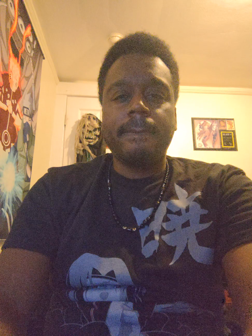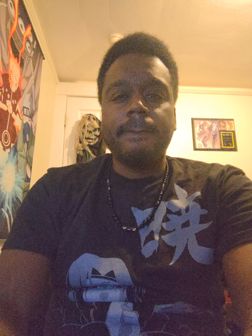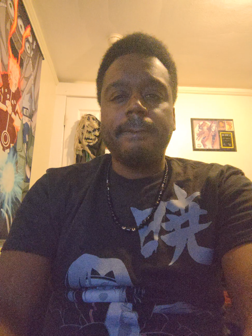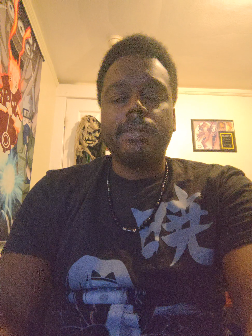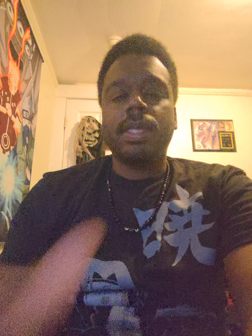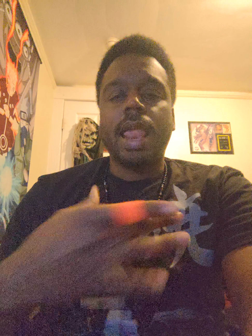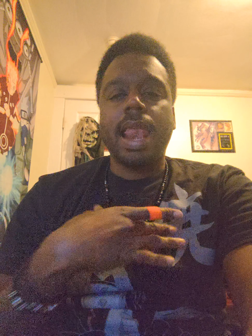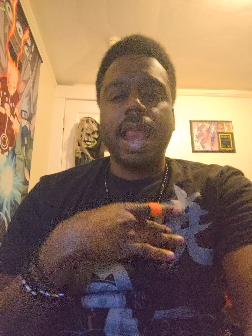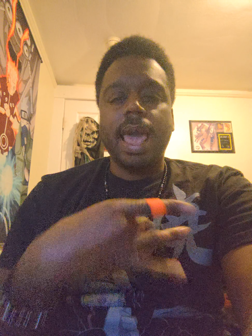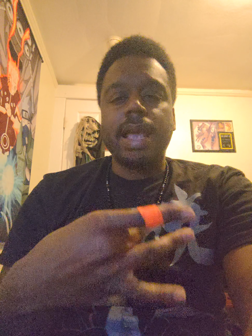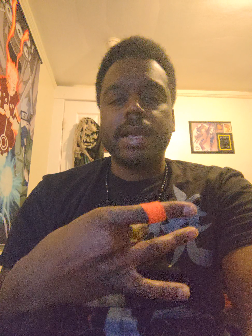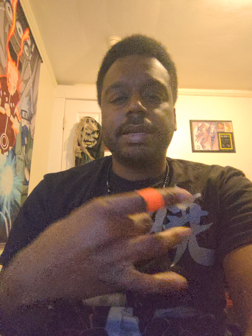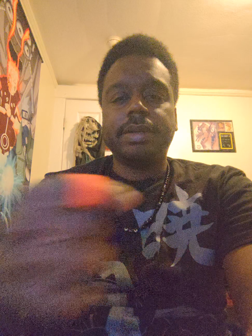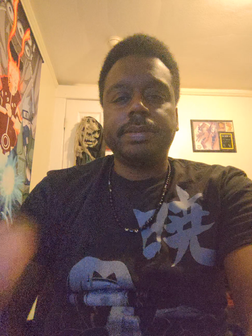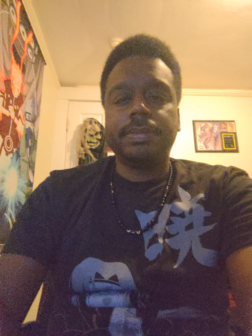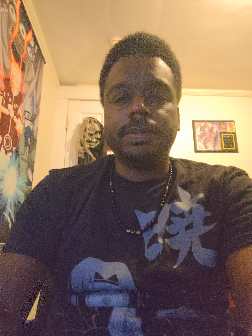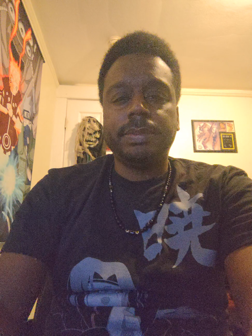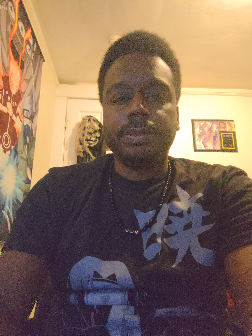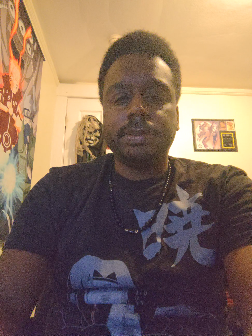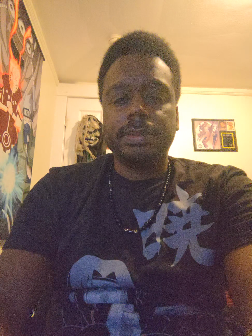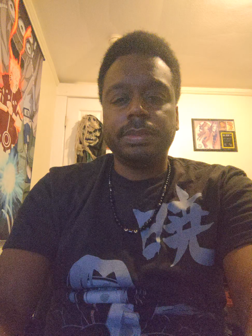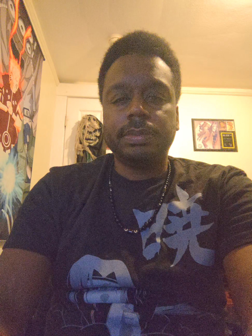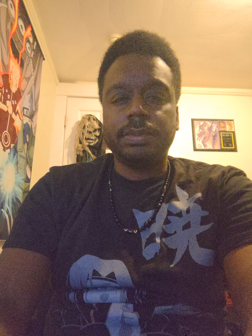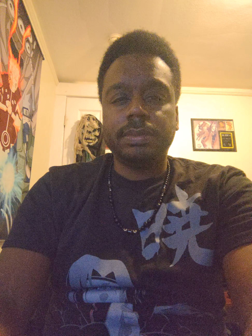like